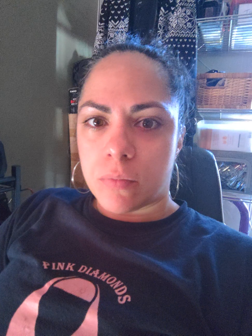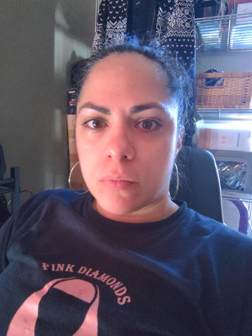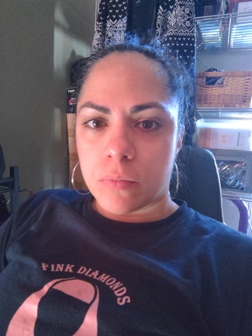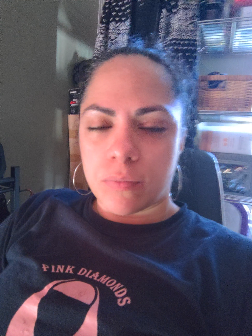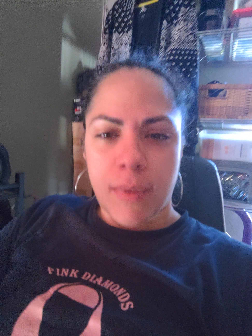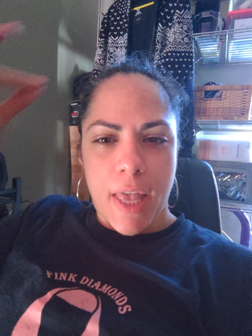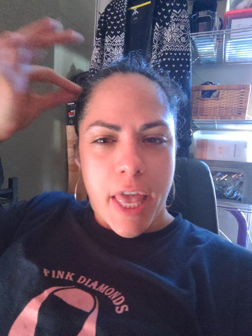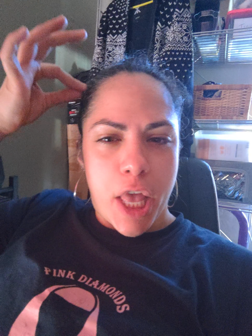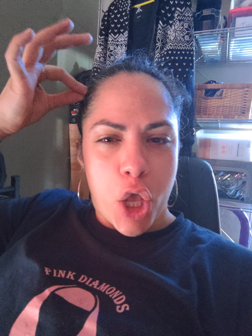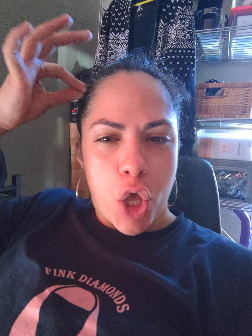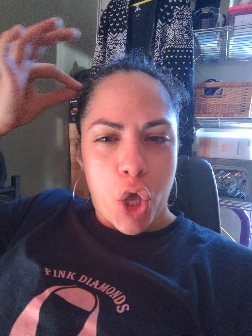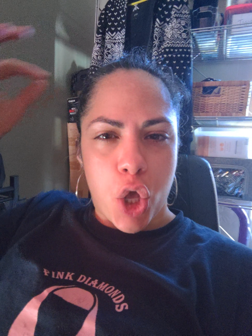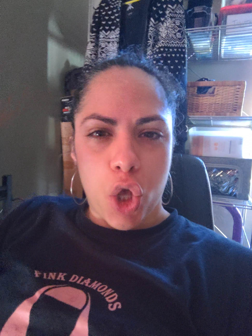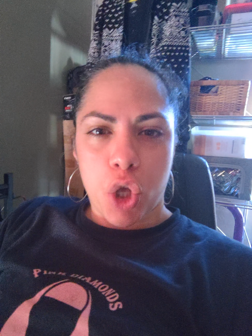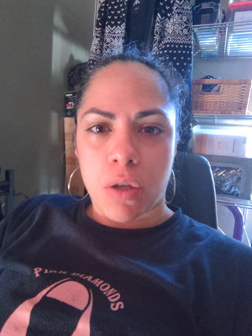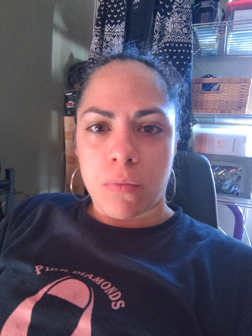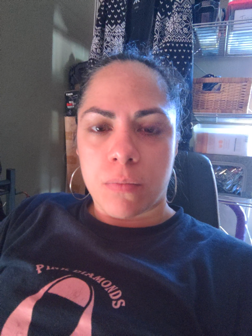hair